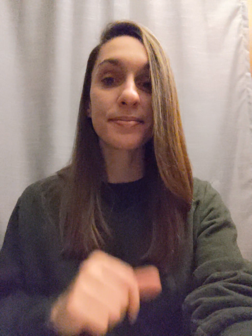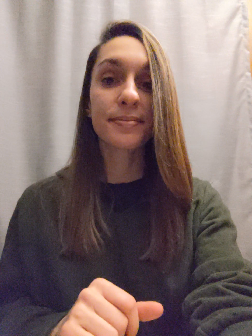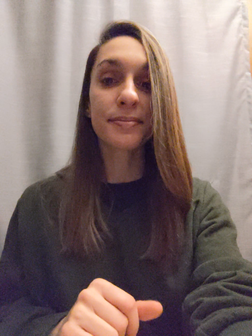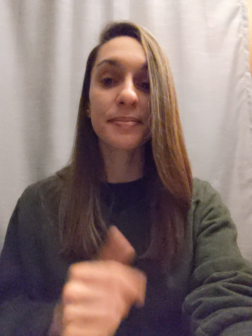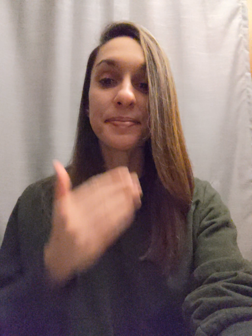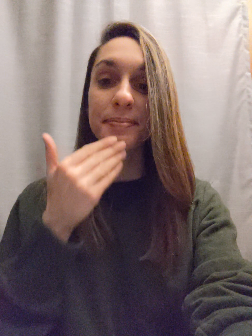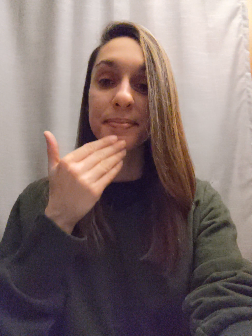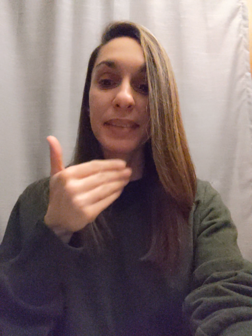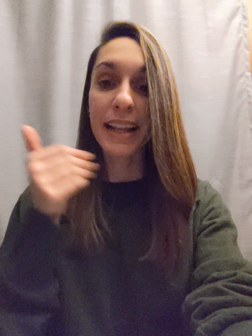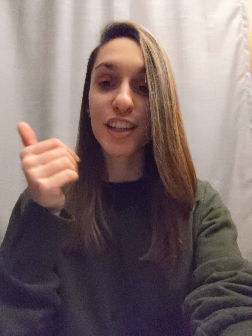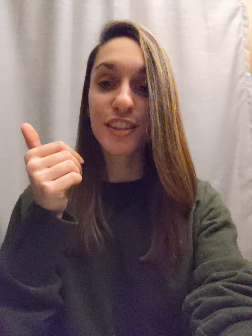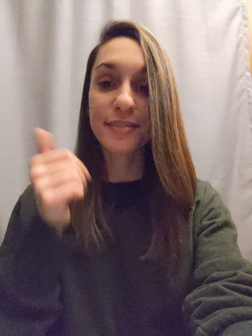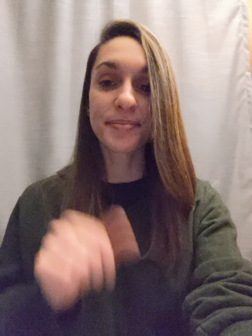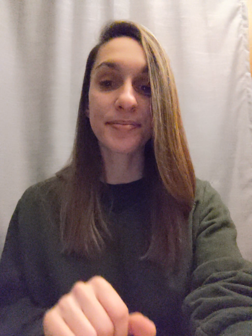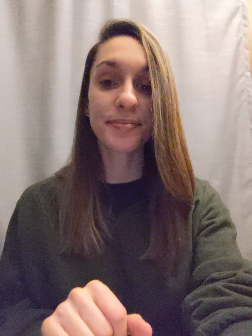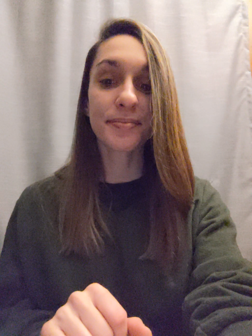better